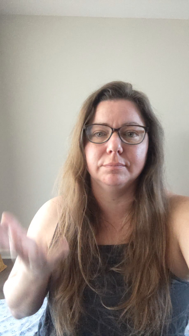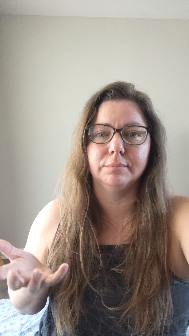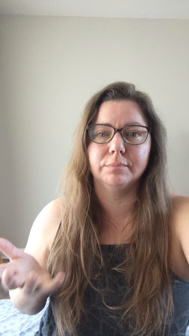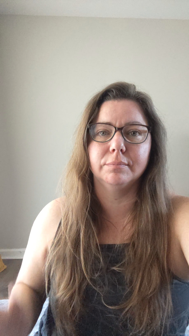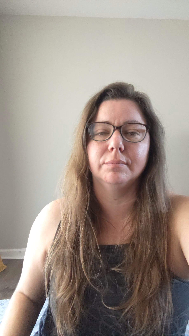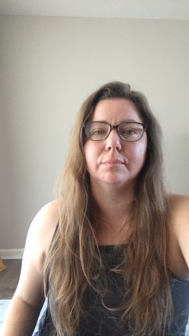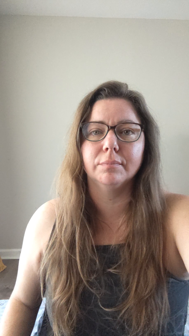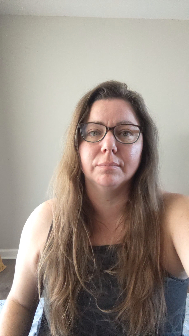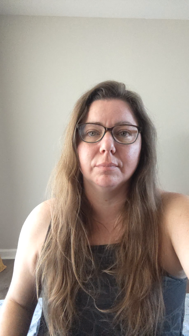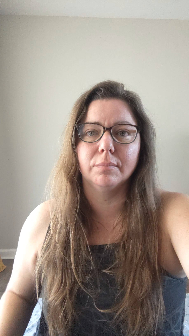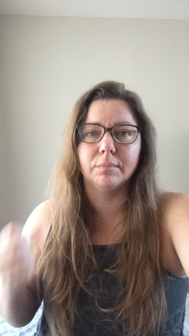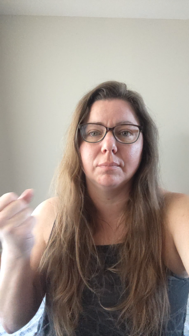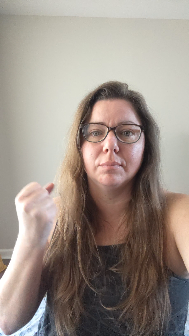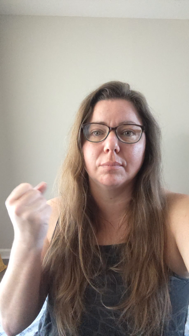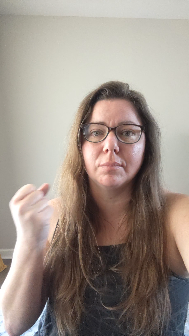hold